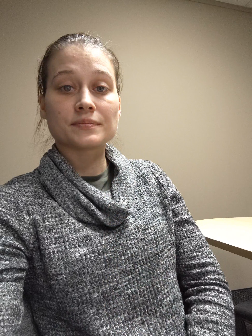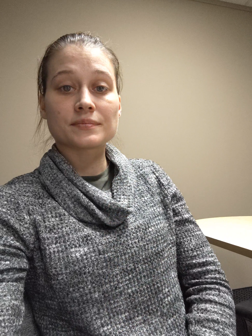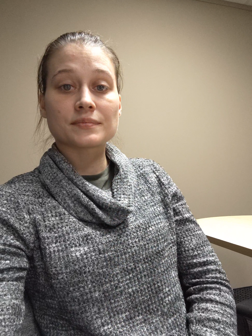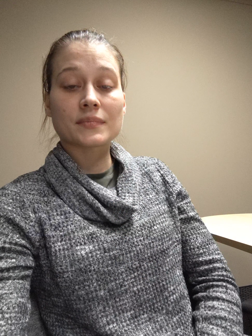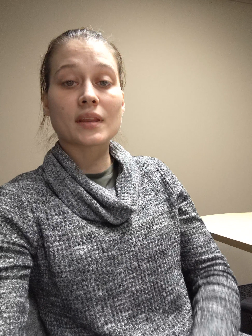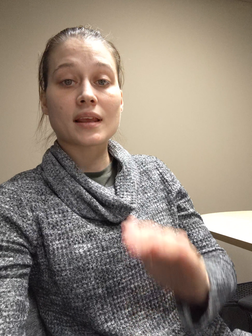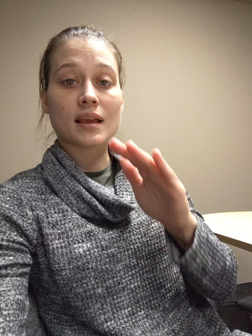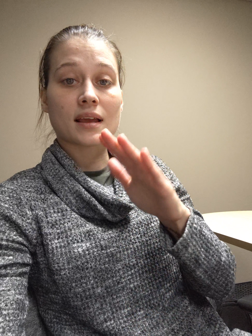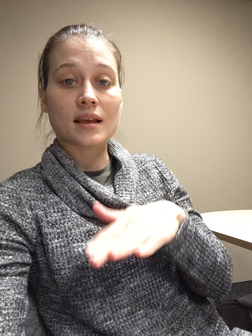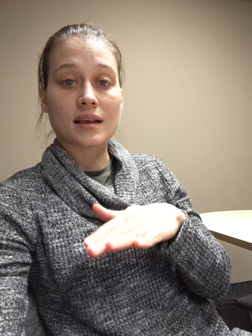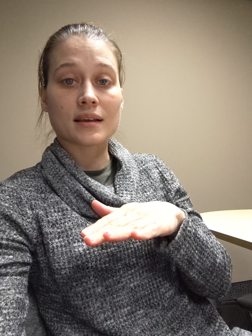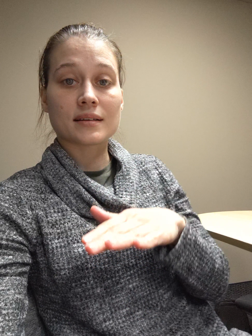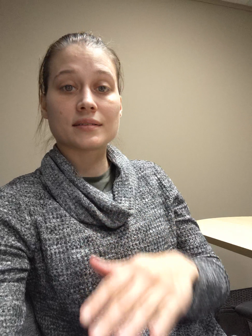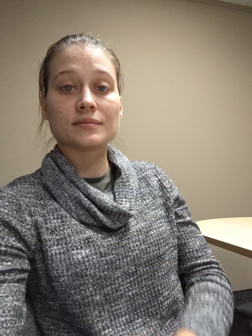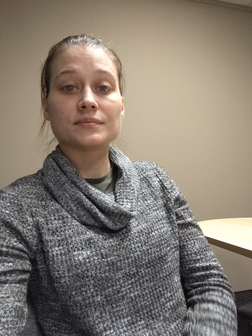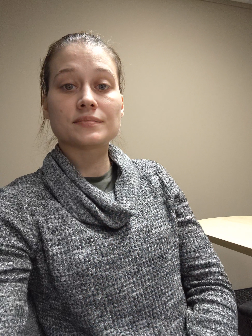on